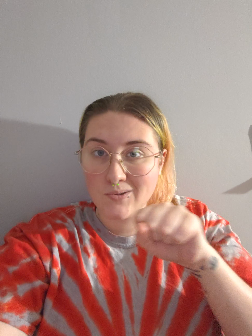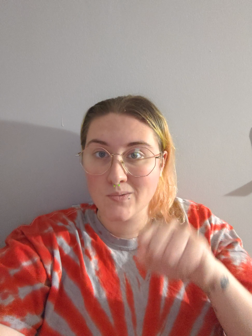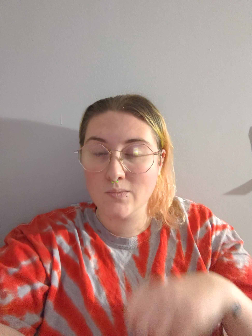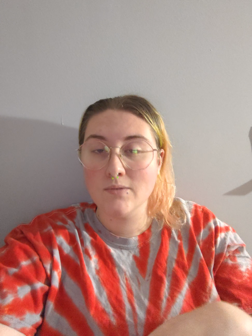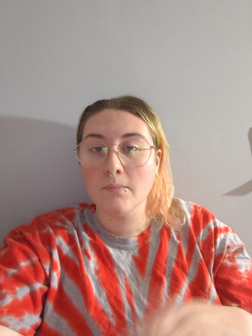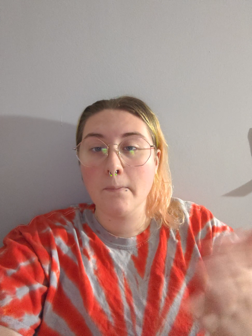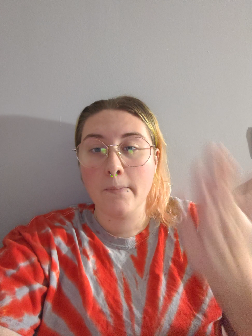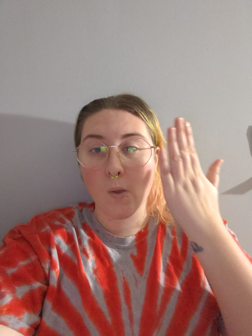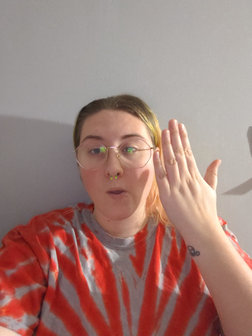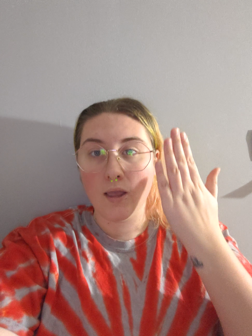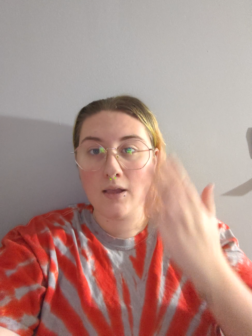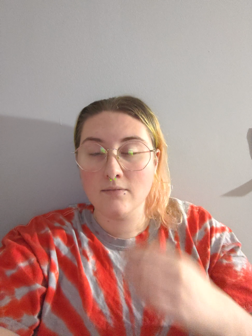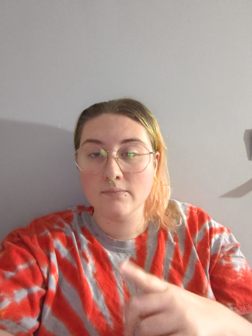morning